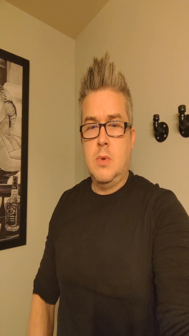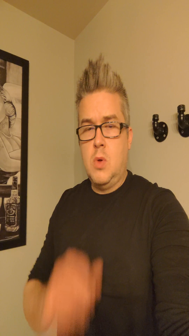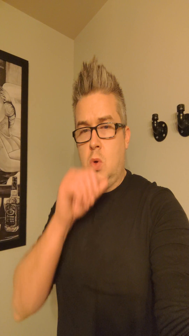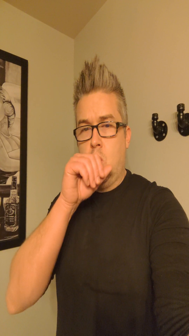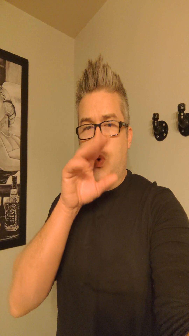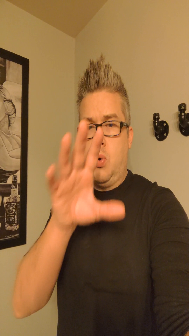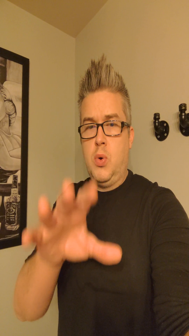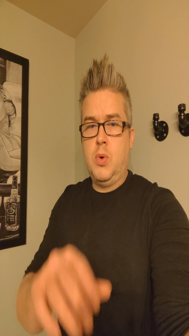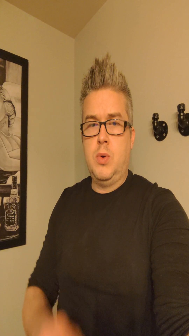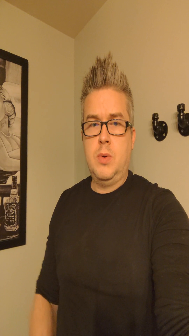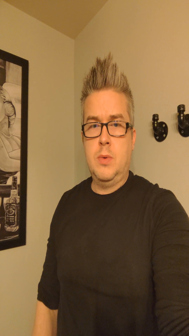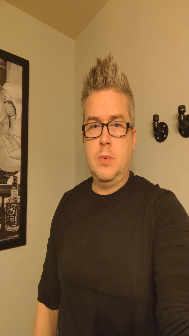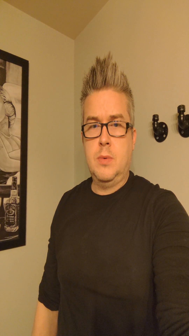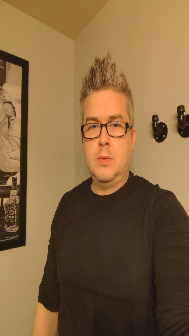blow